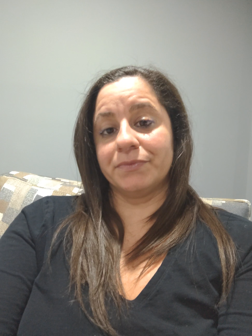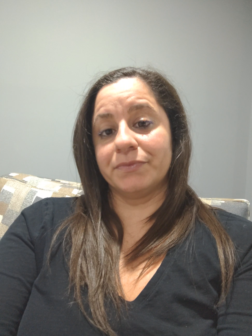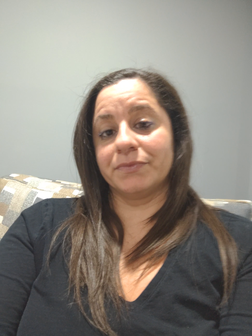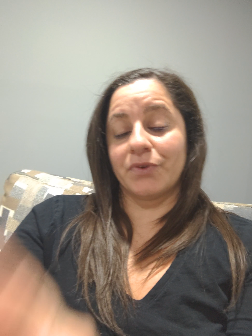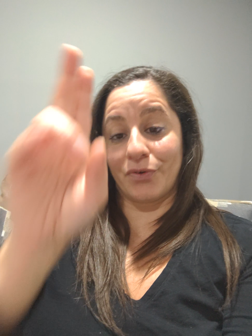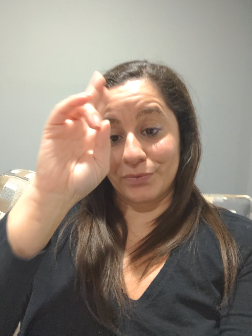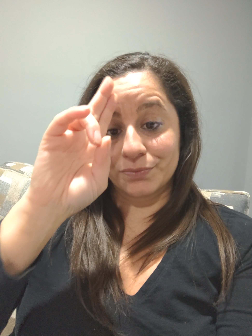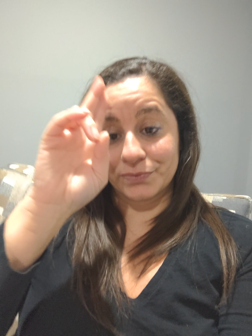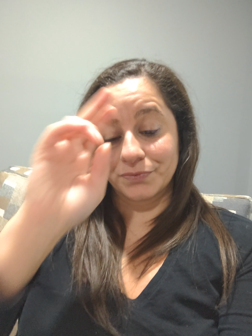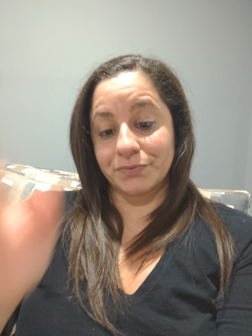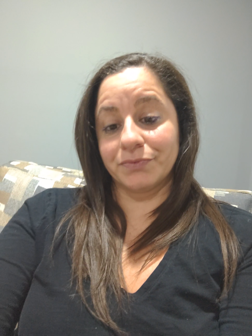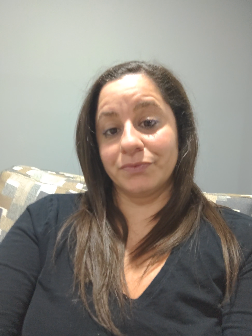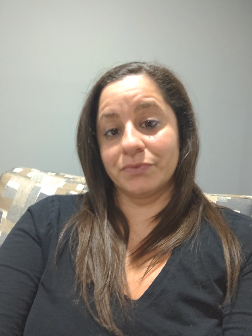uncle